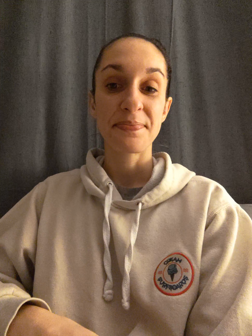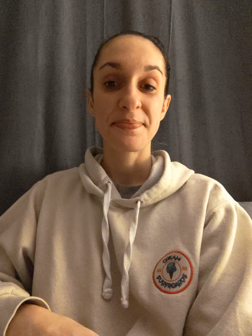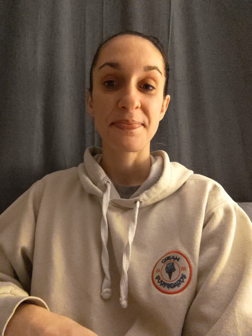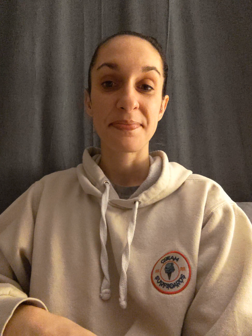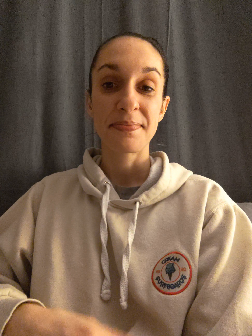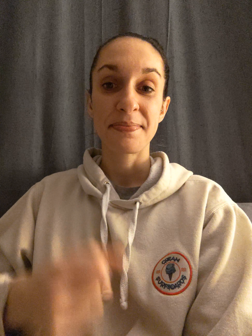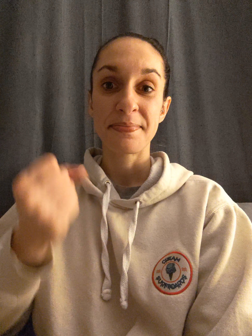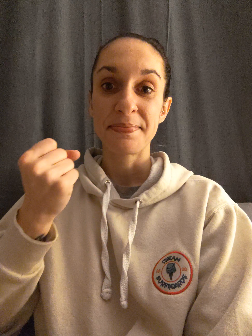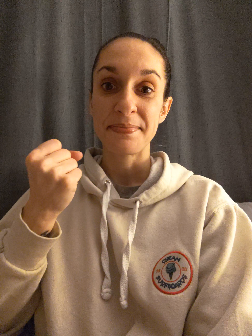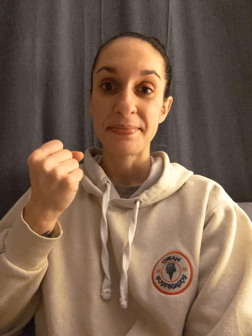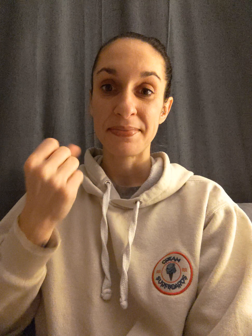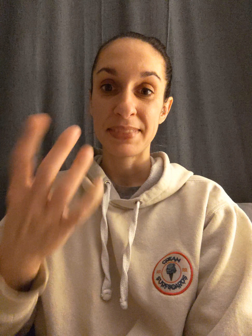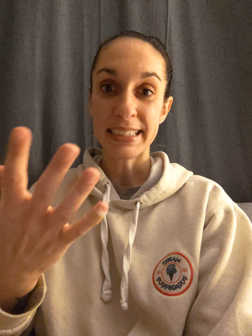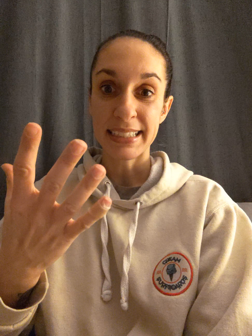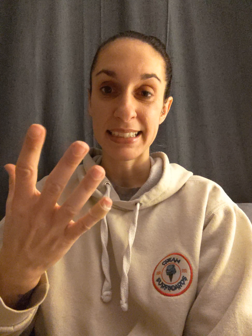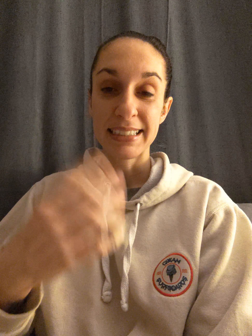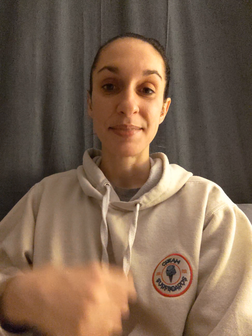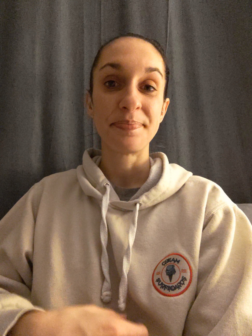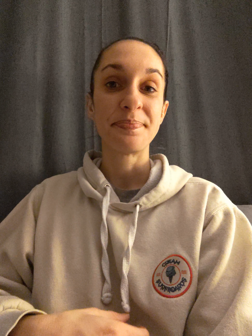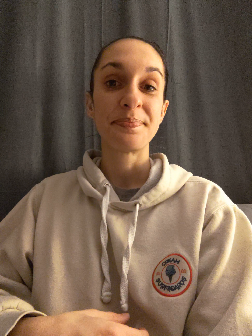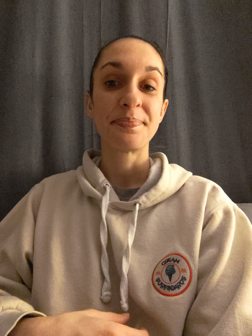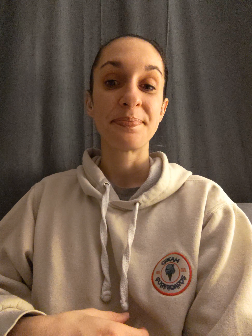many